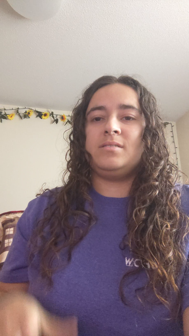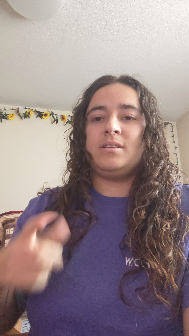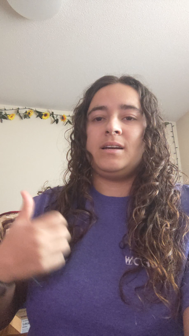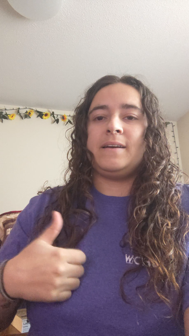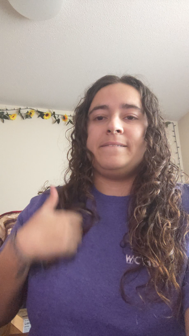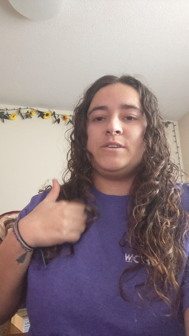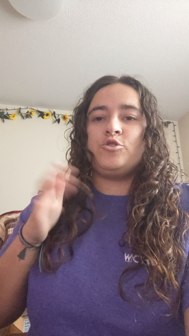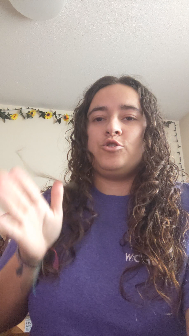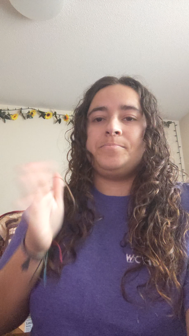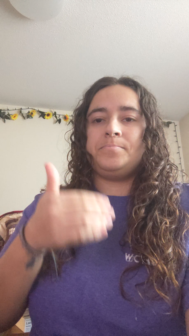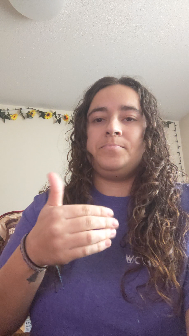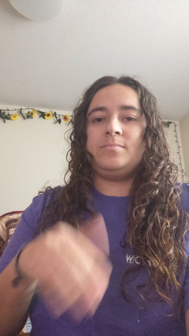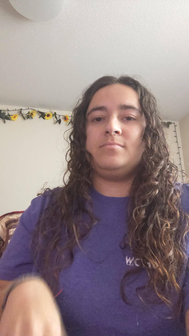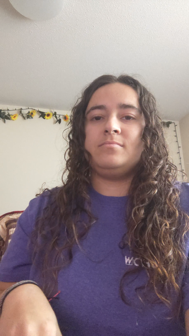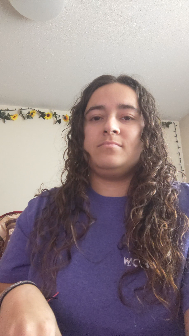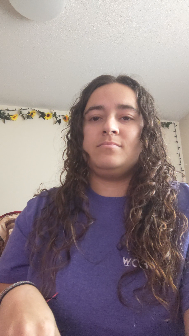living room